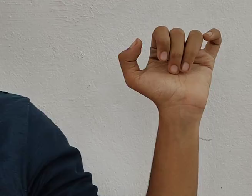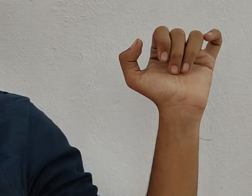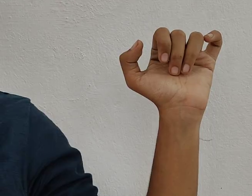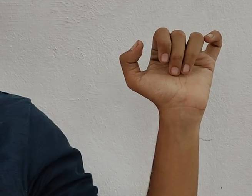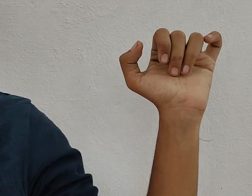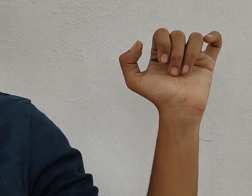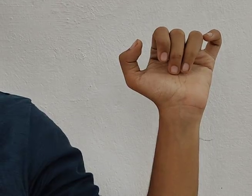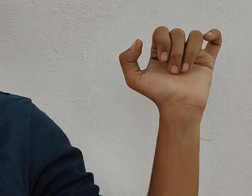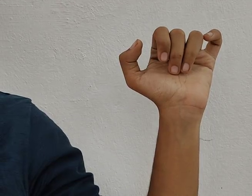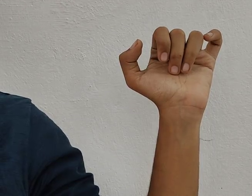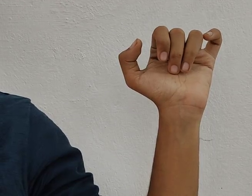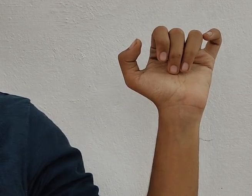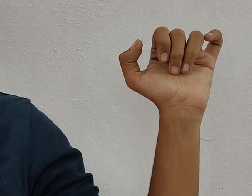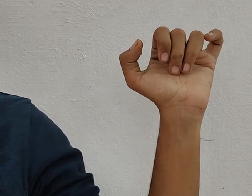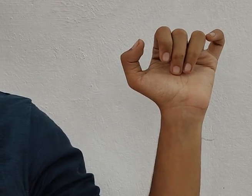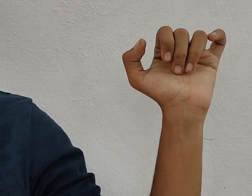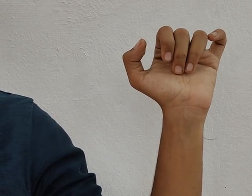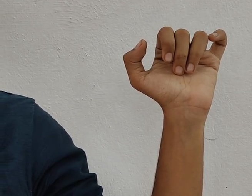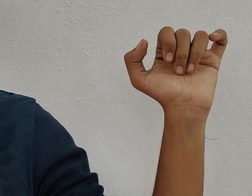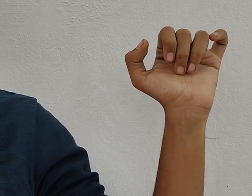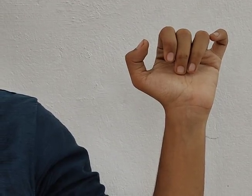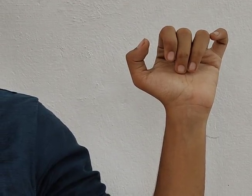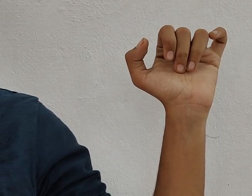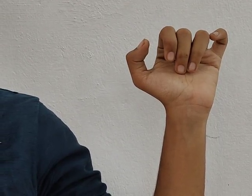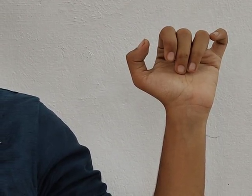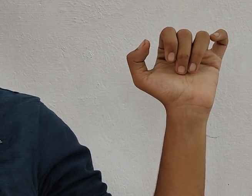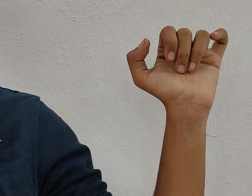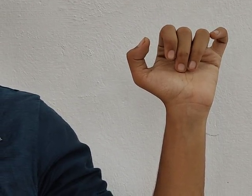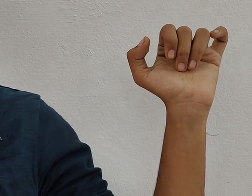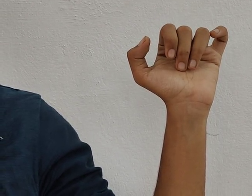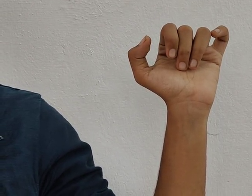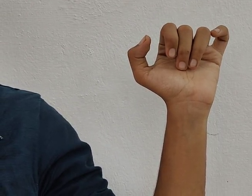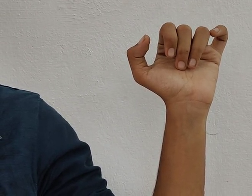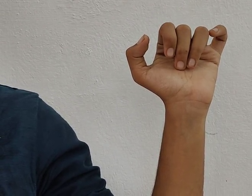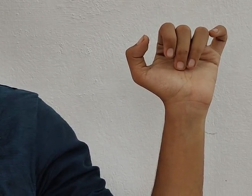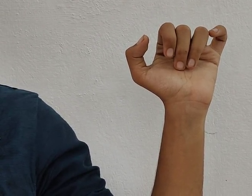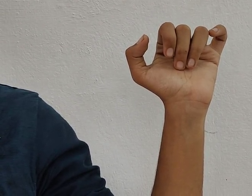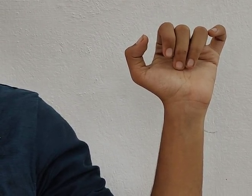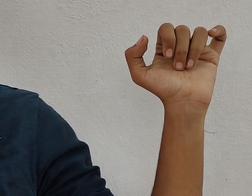ഋ